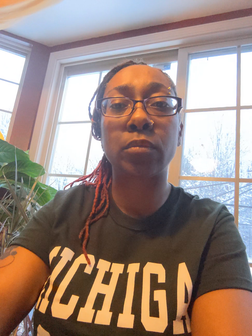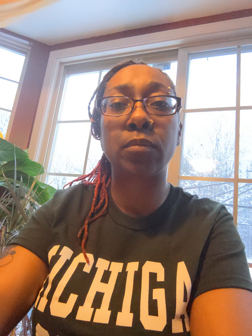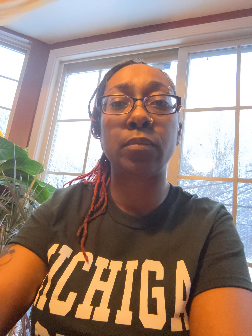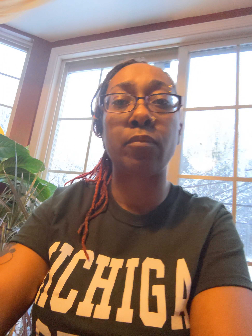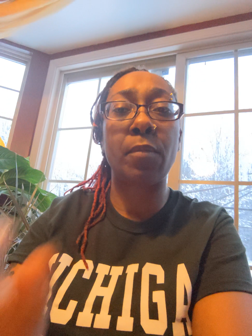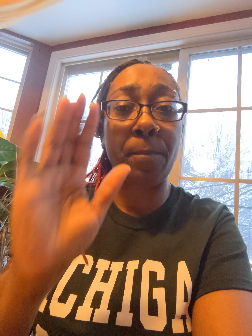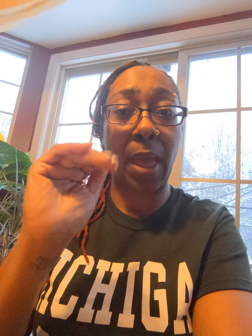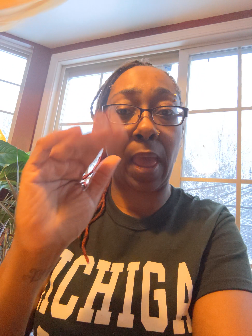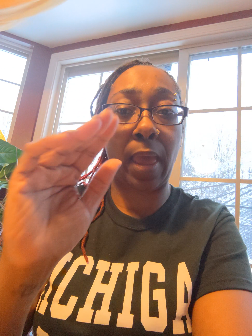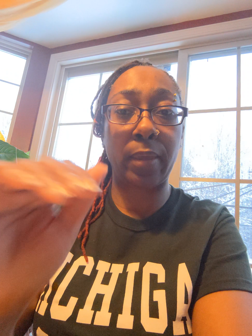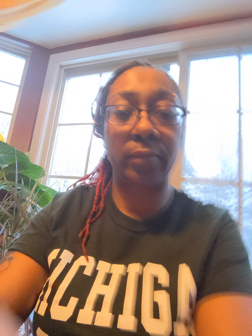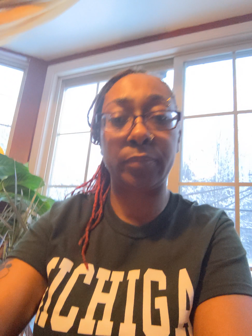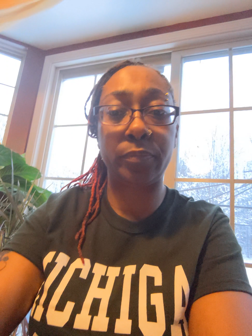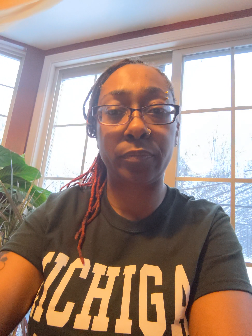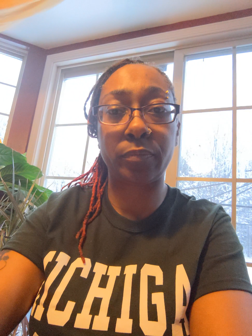bye